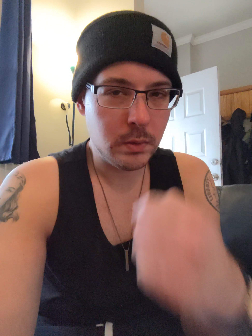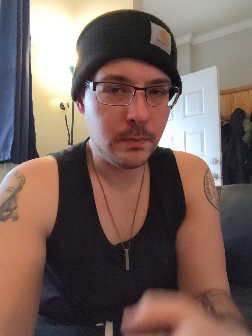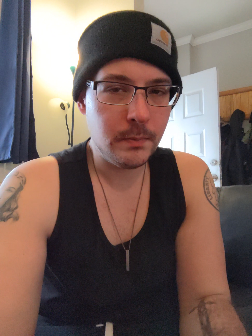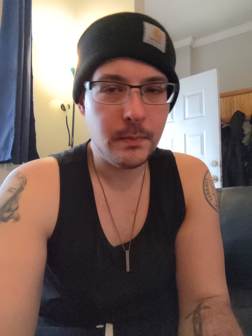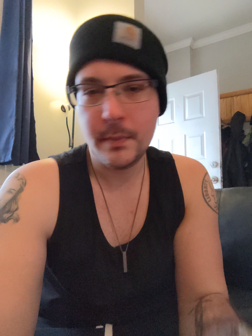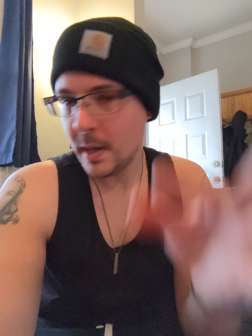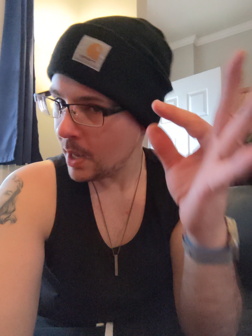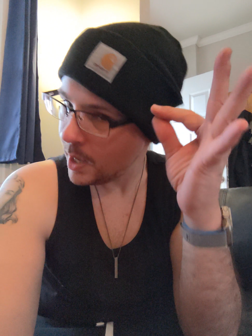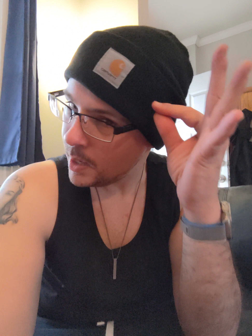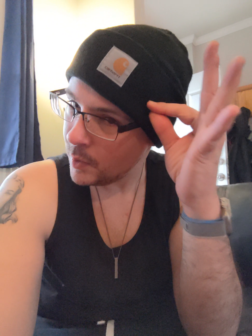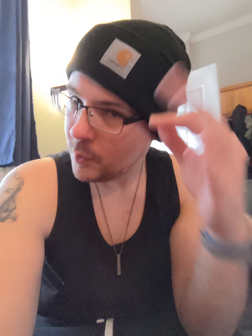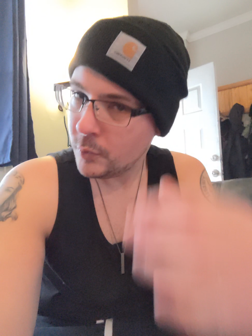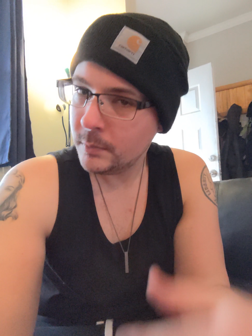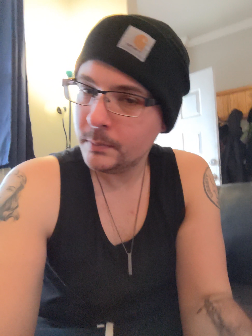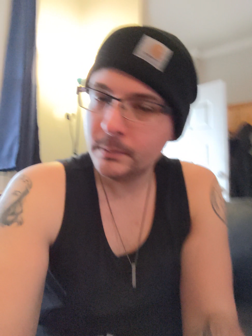hair